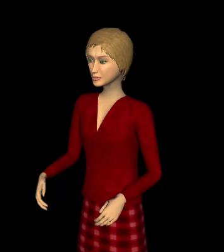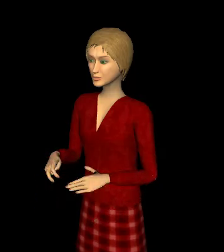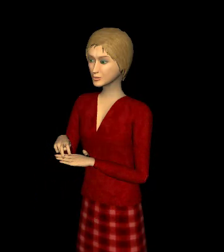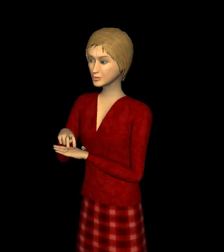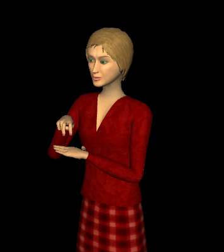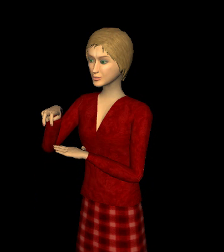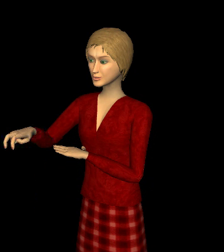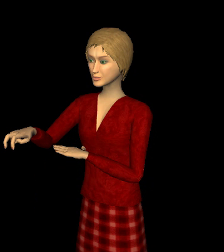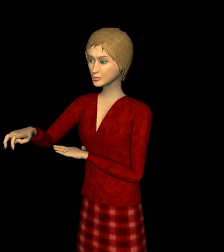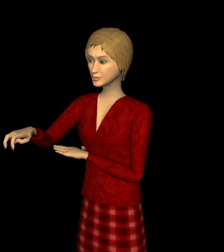يقفز